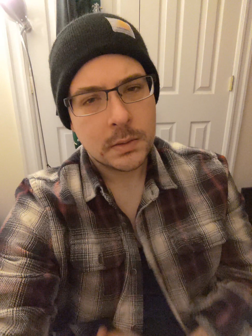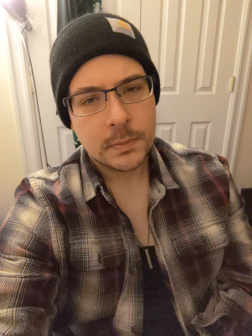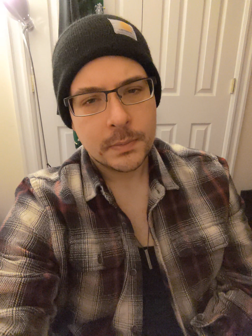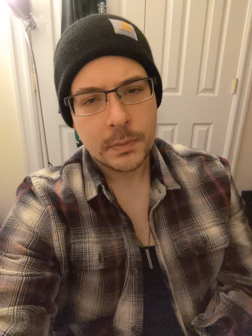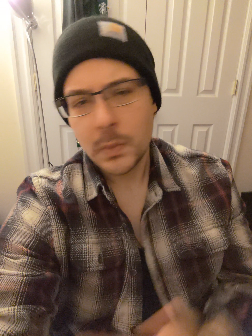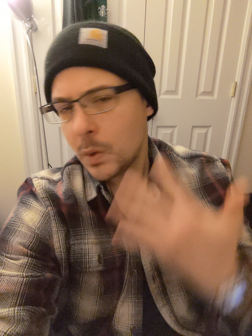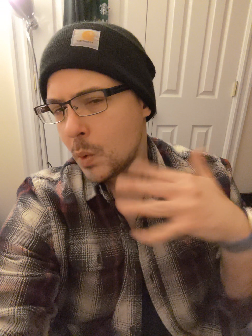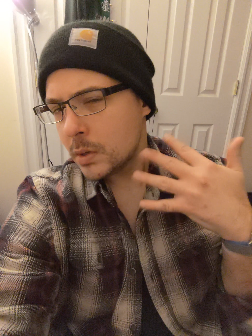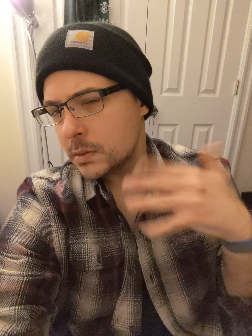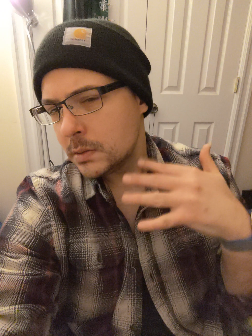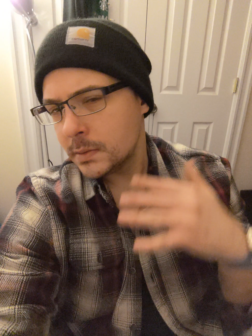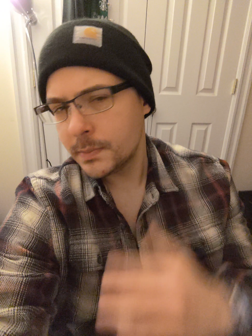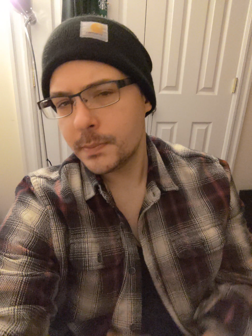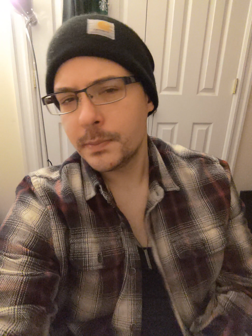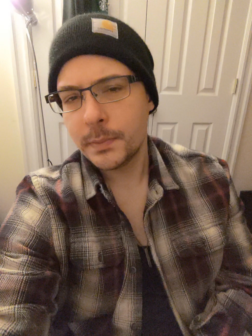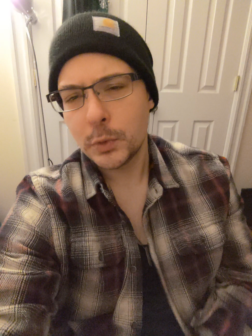noisy